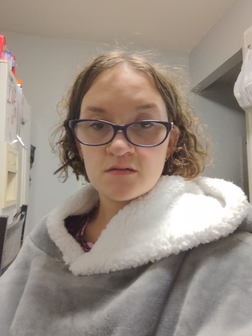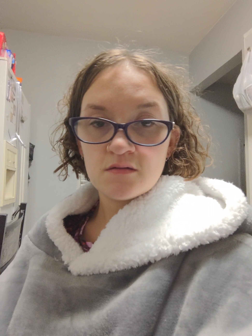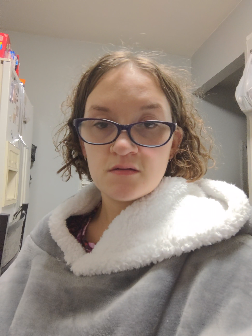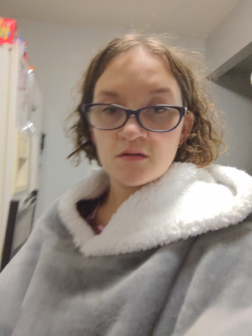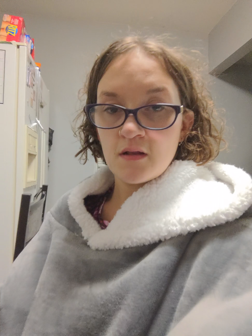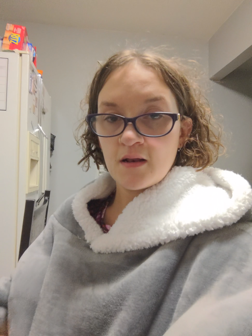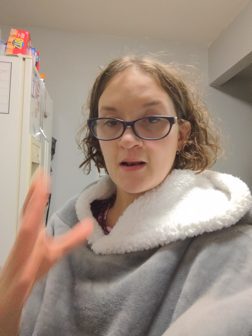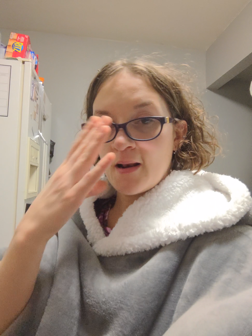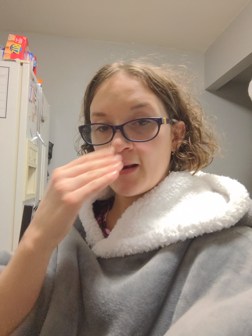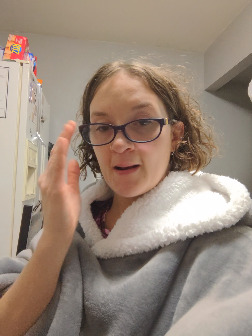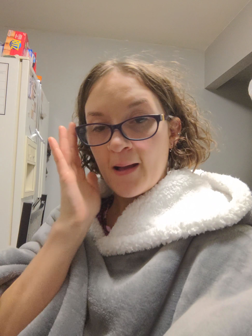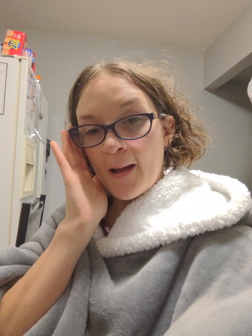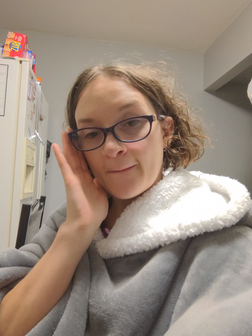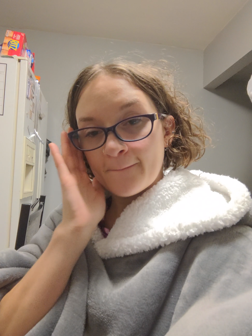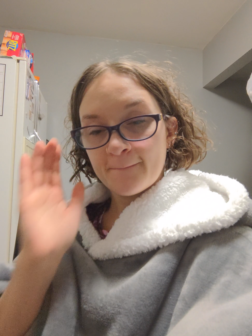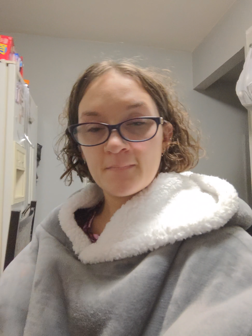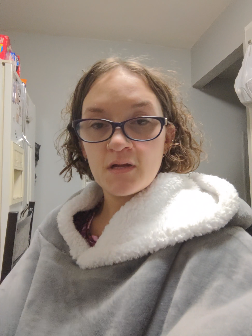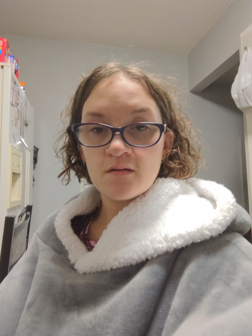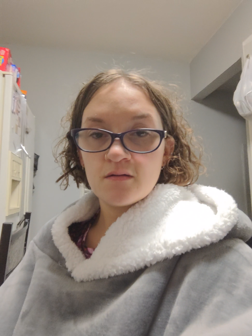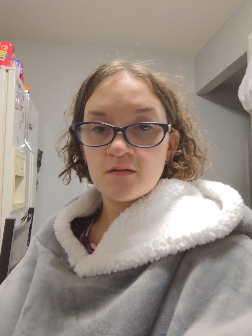nap